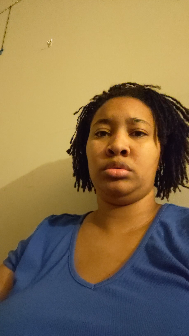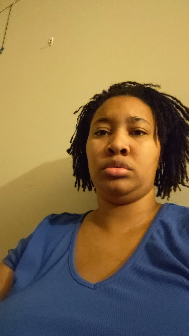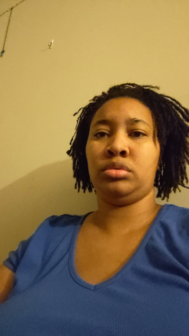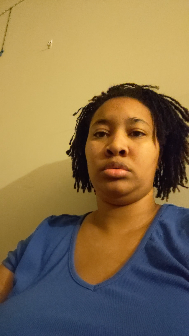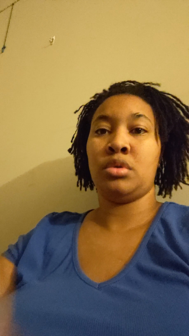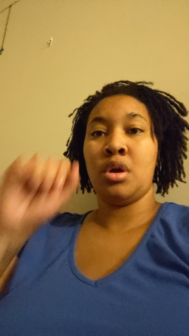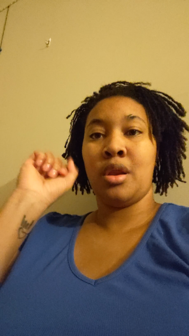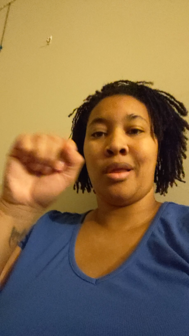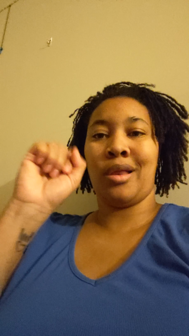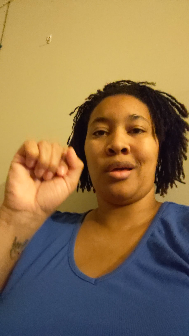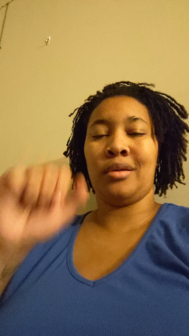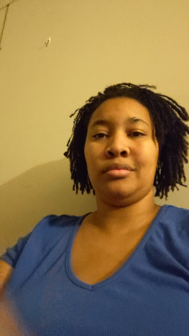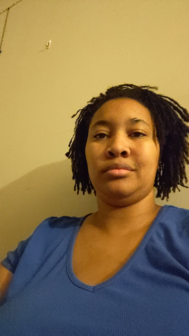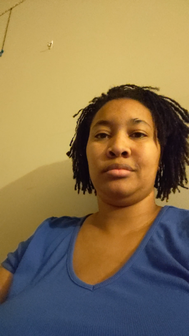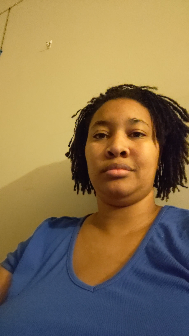knock